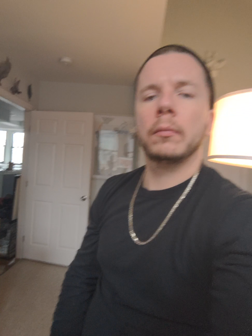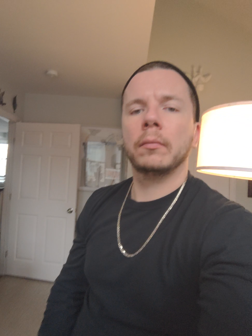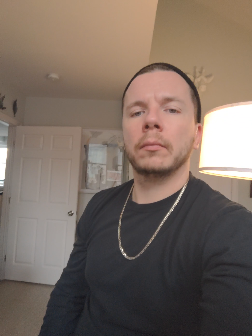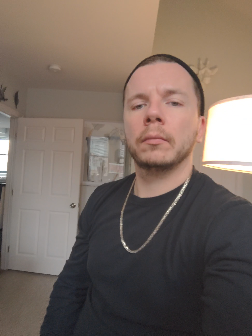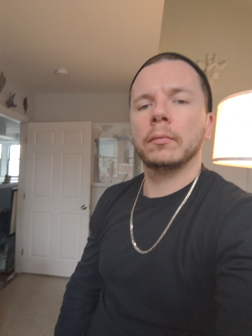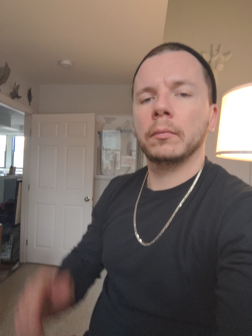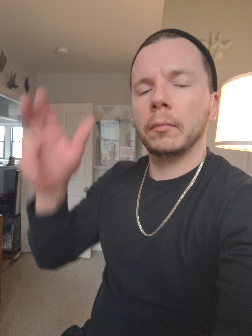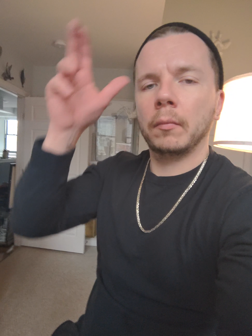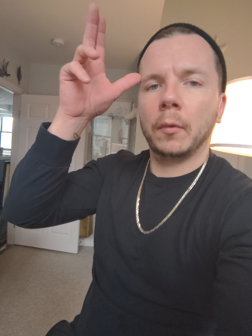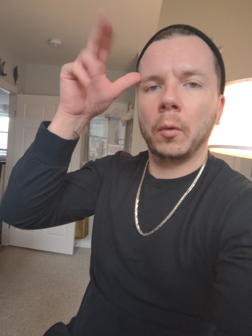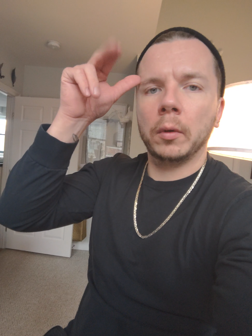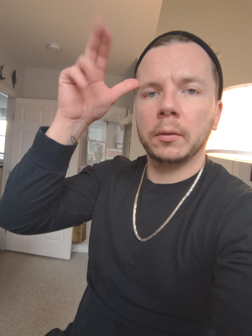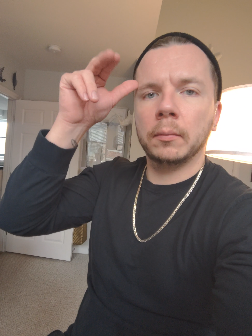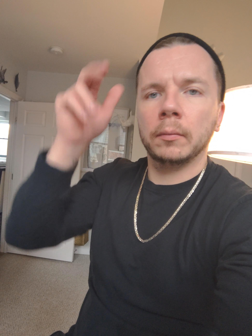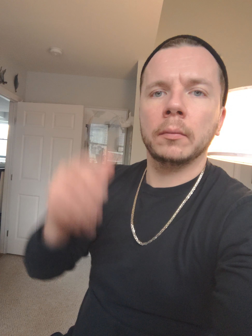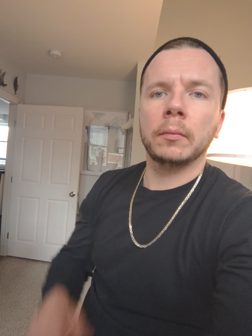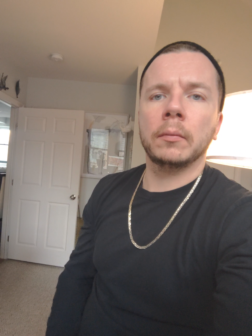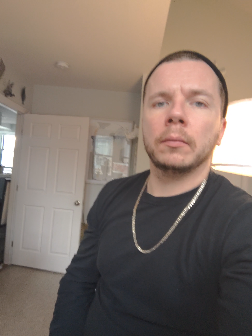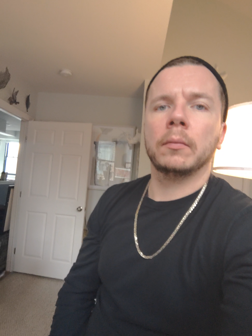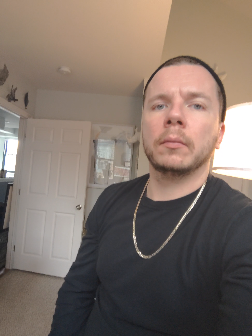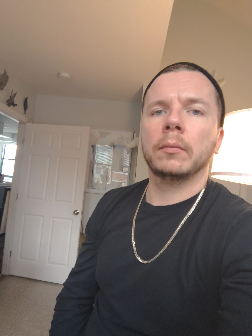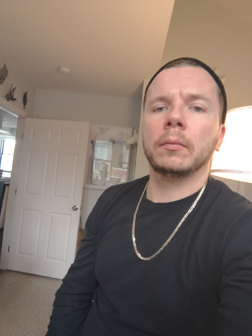horse